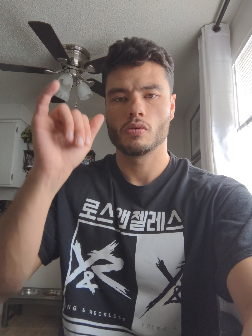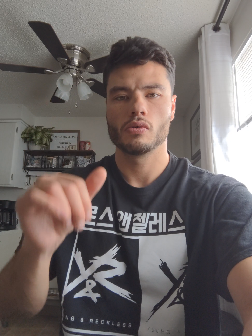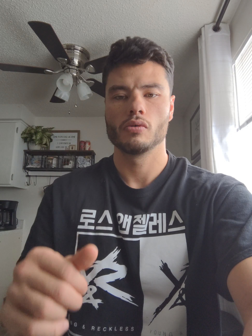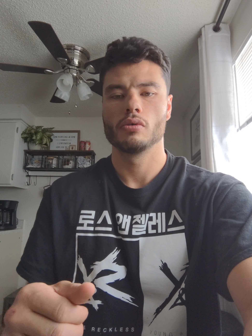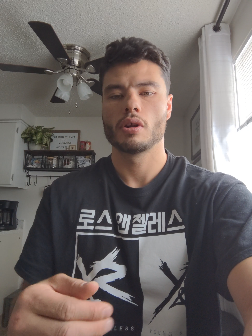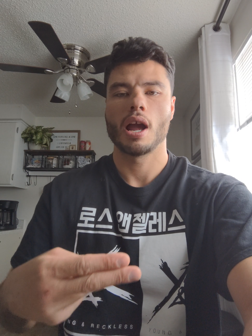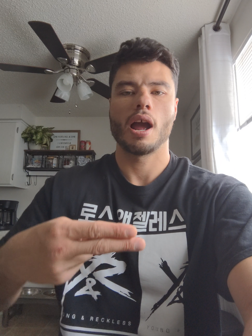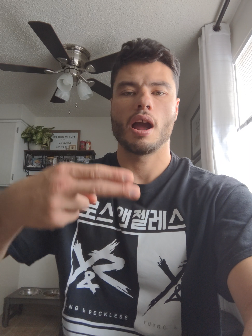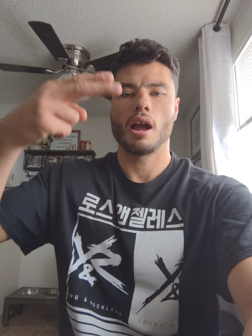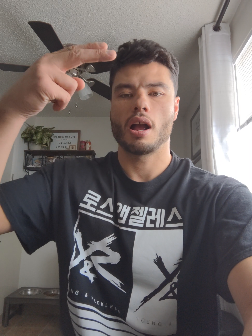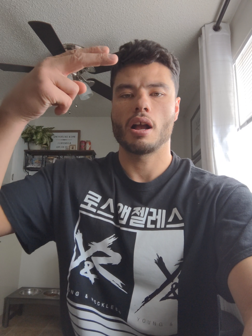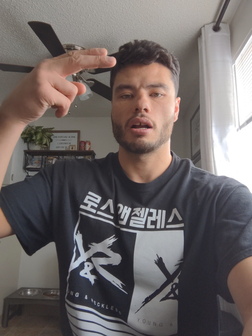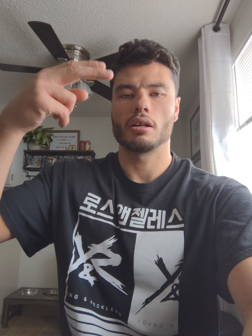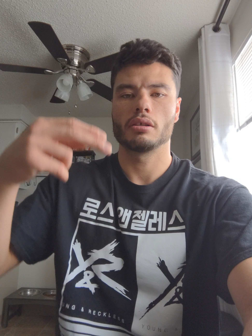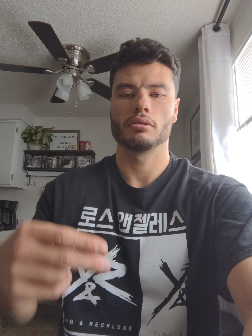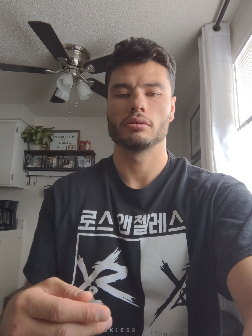high